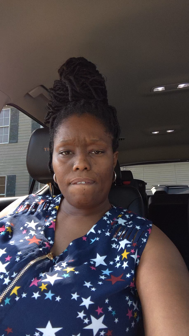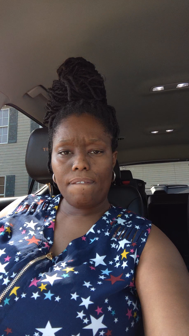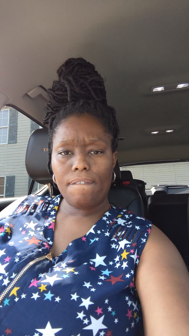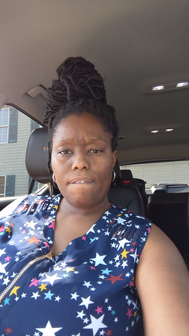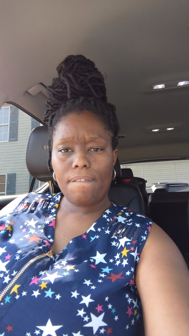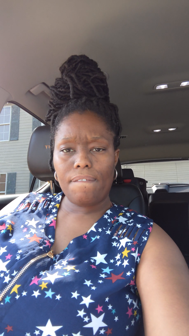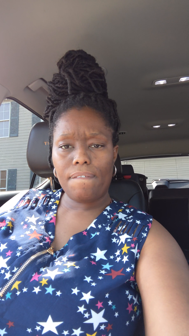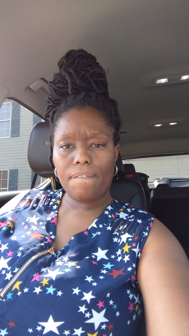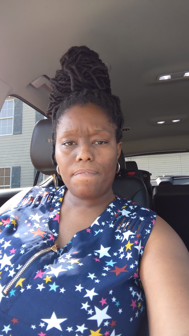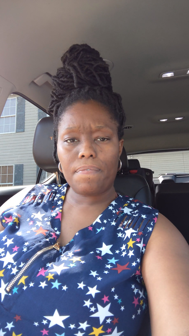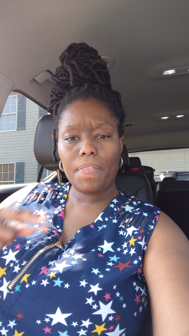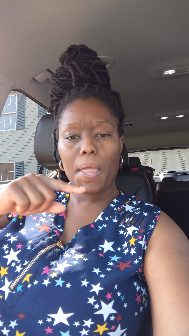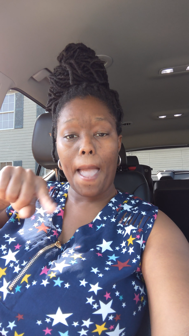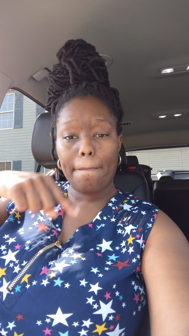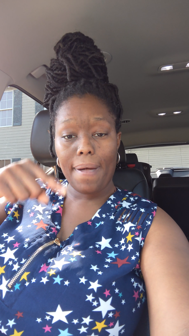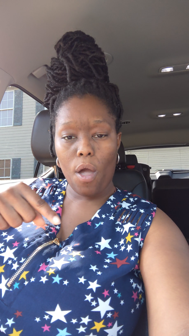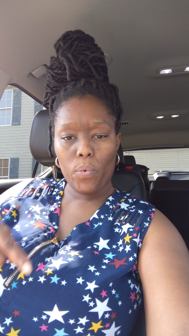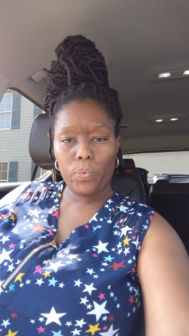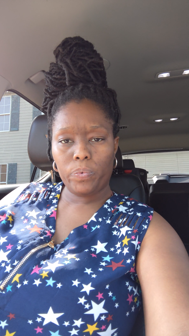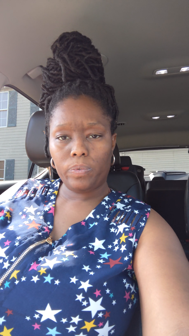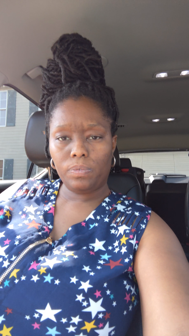about